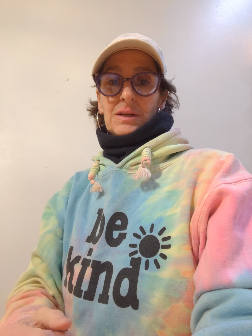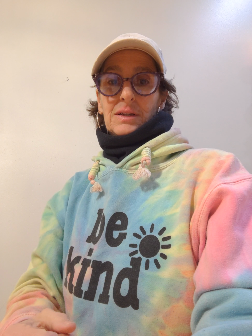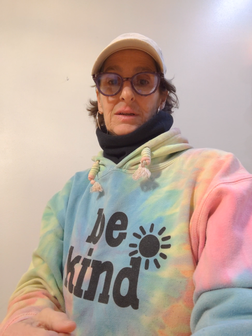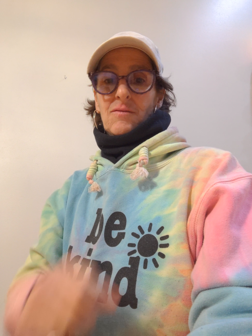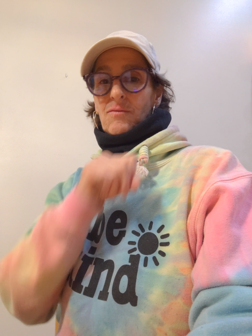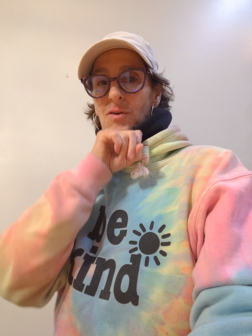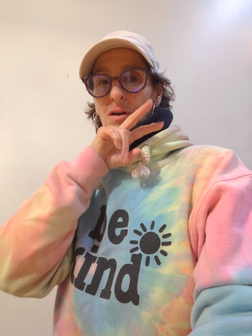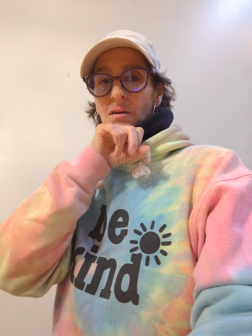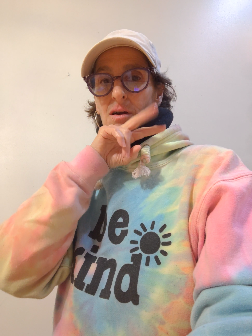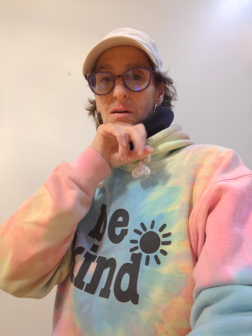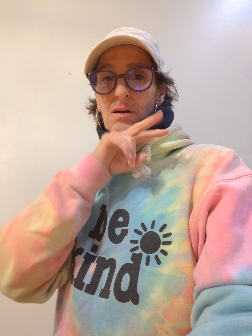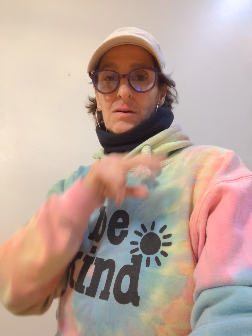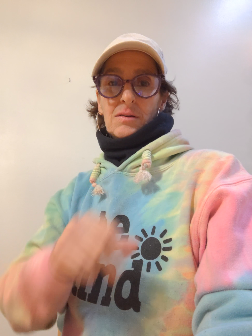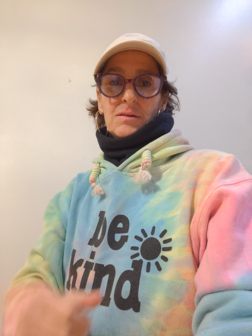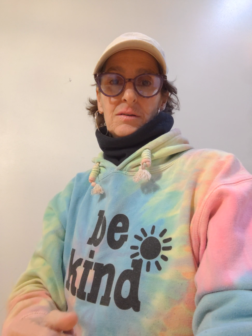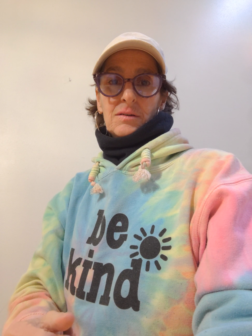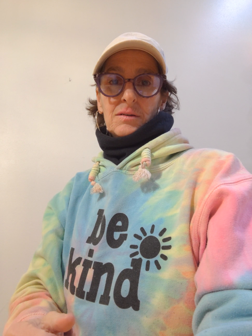frog